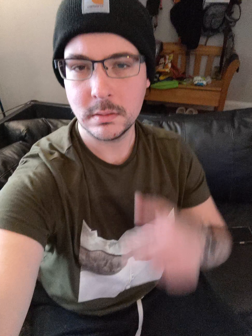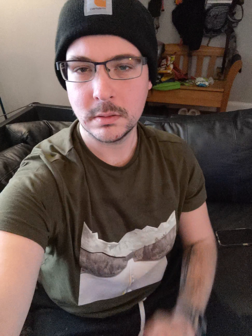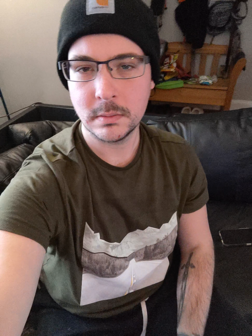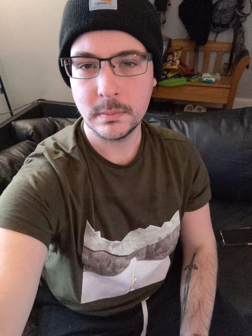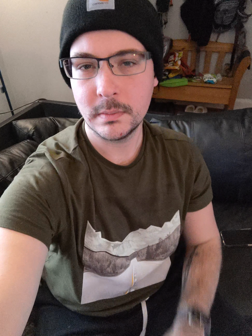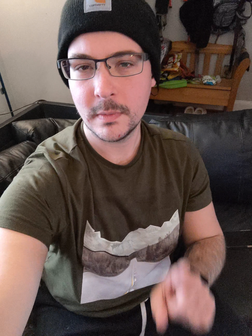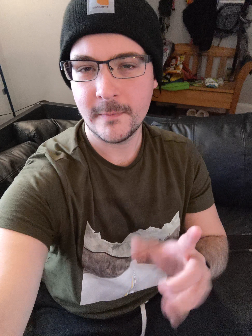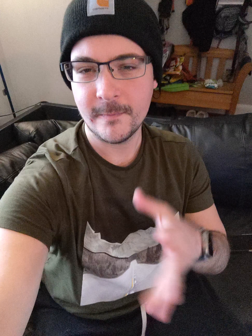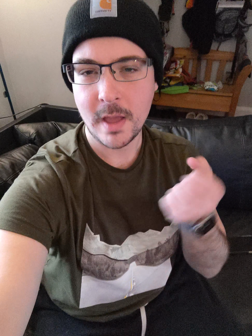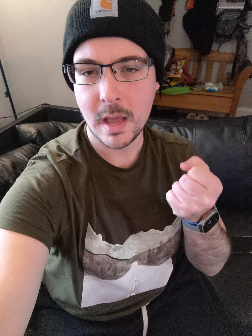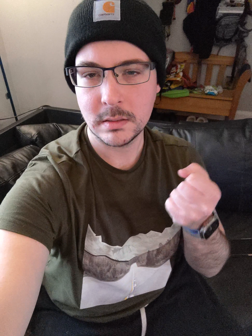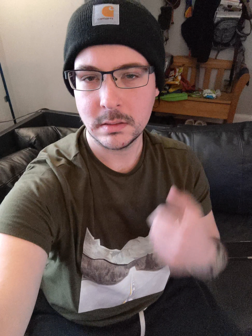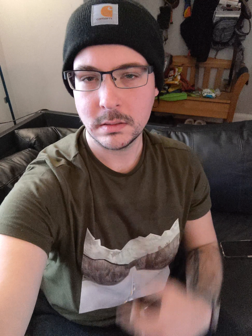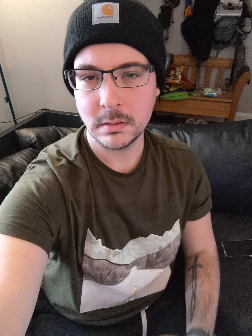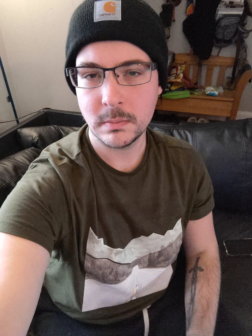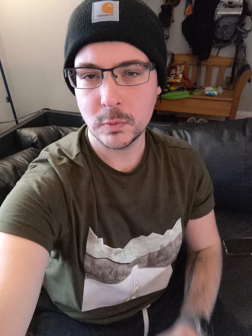fast